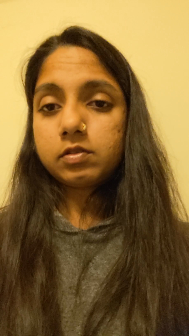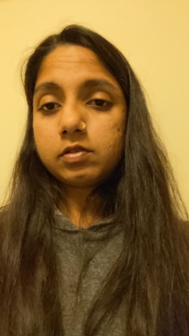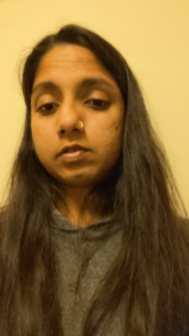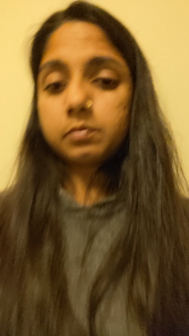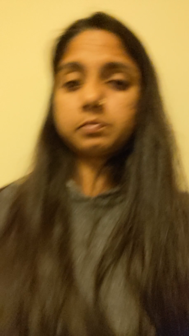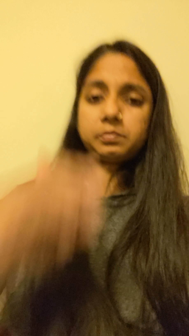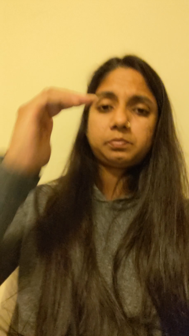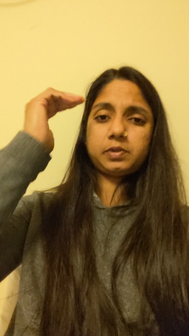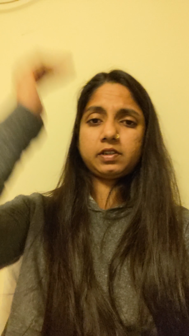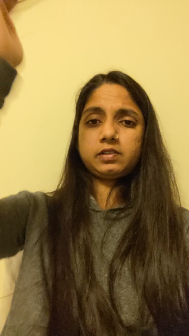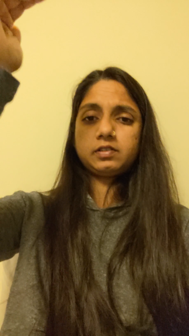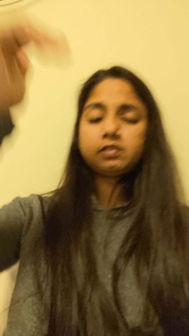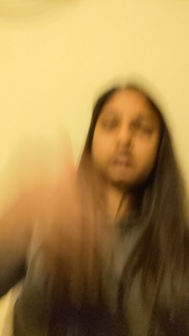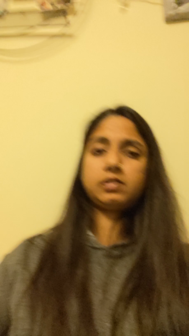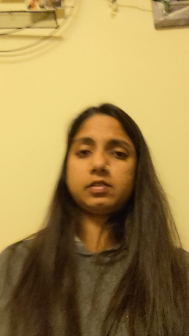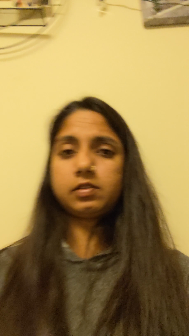big